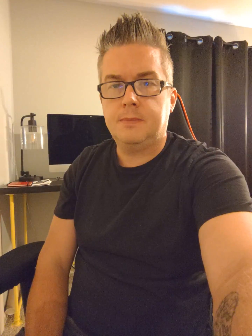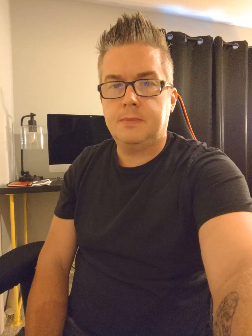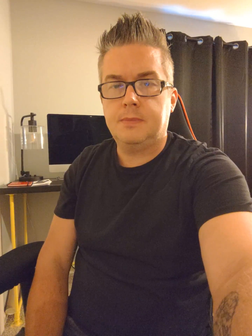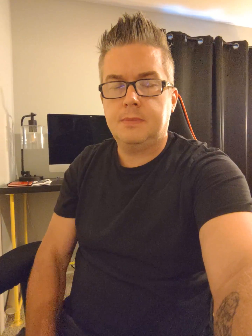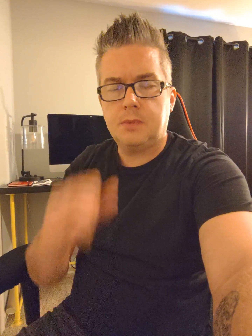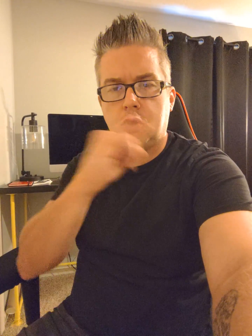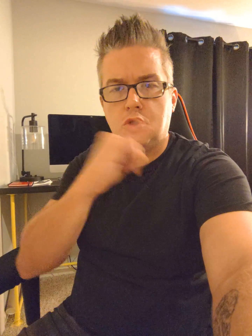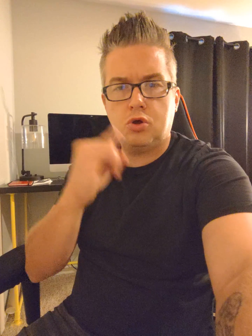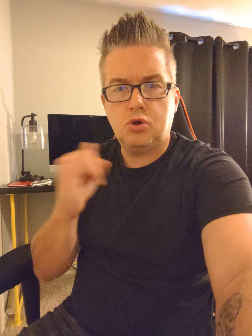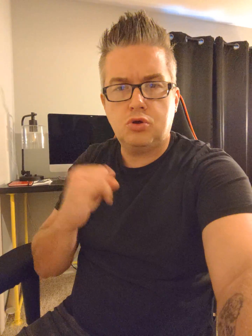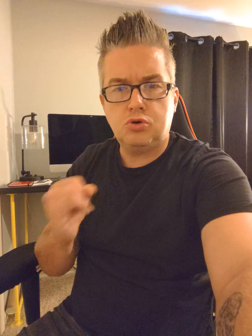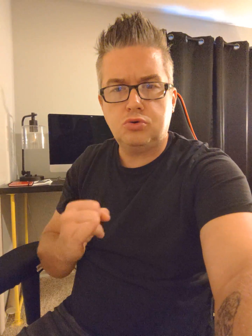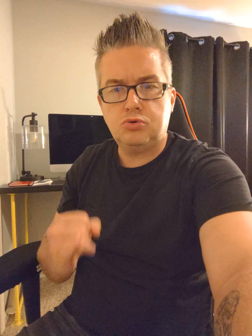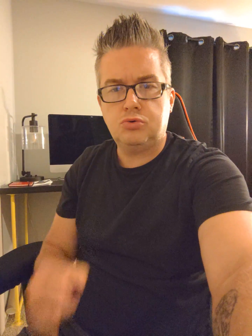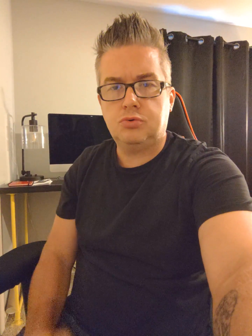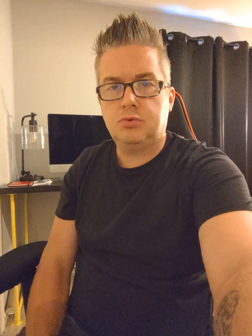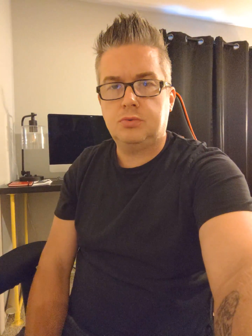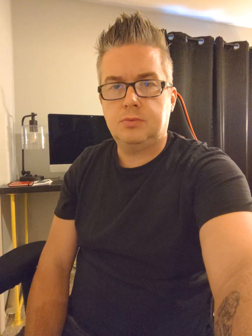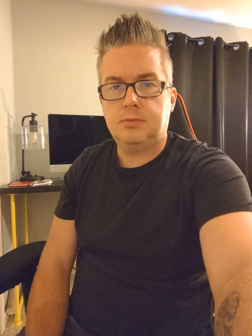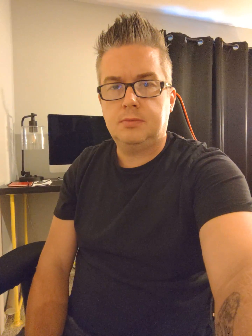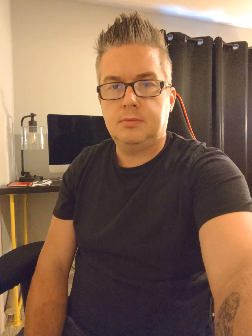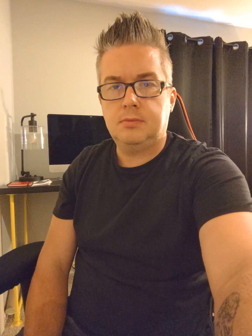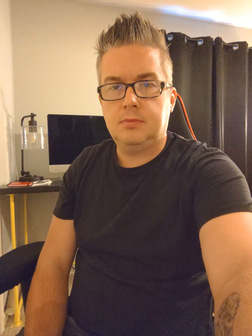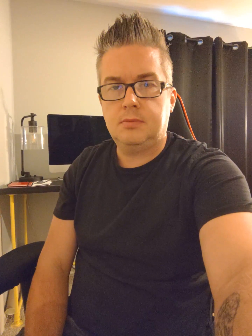draw